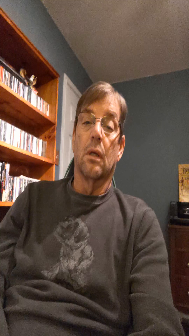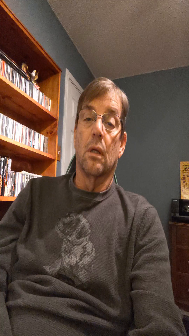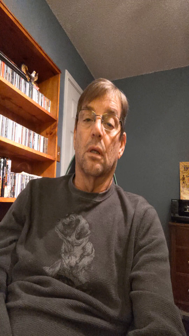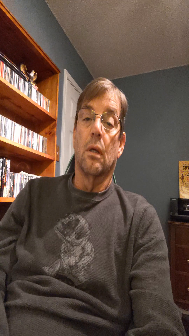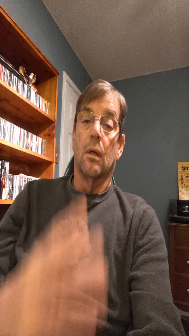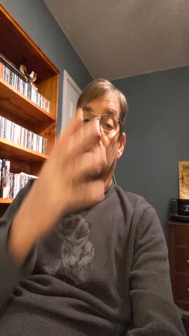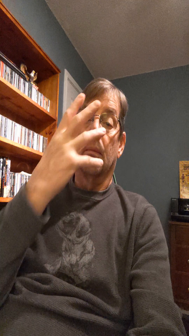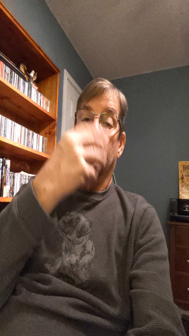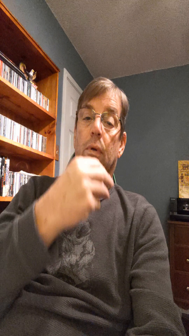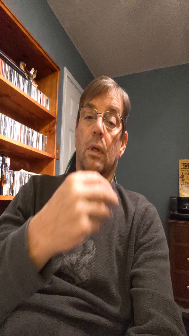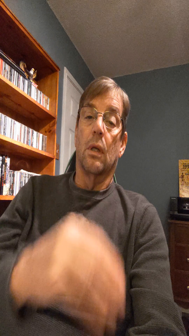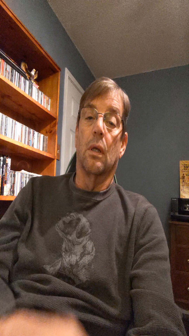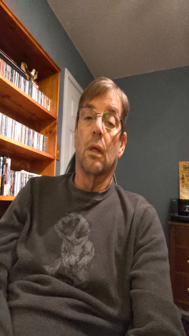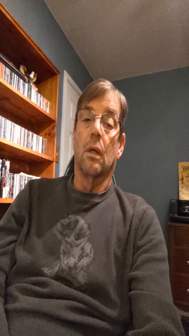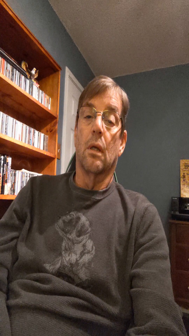pretty